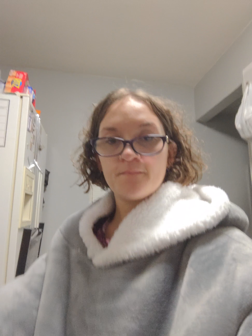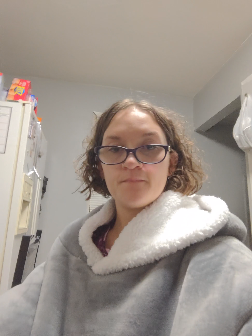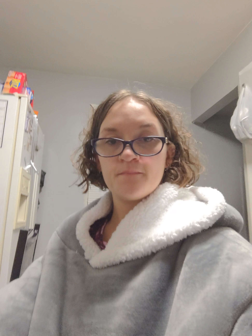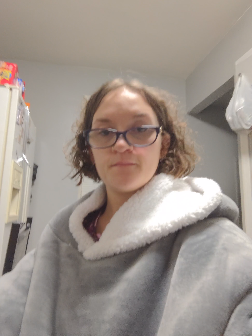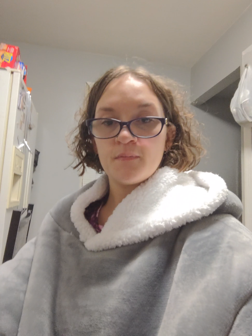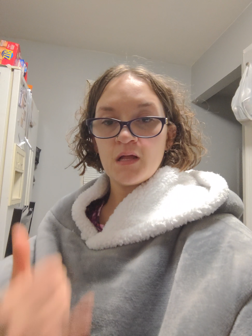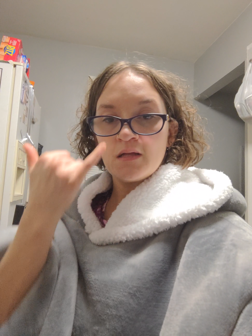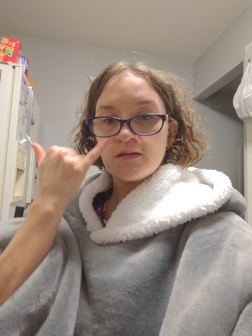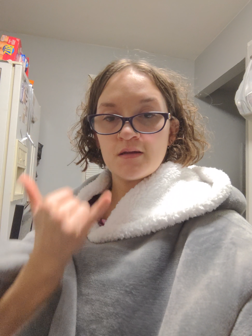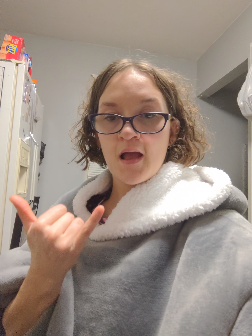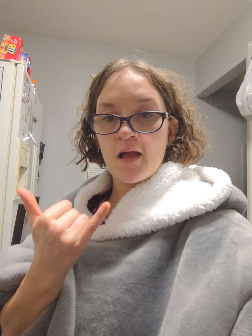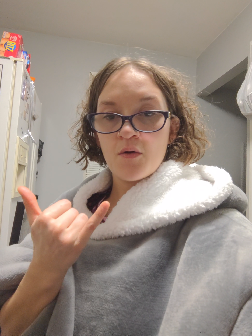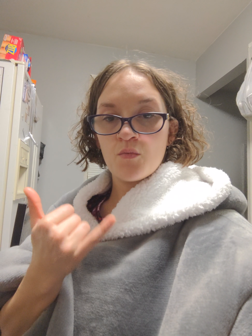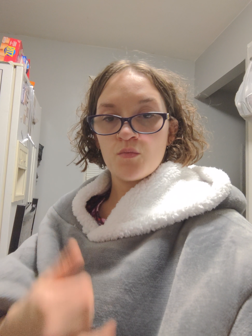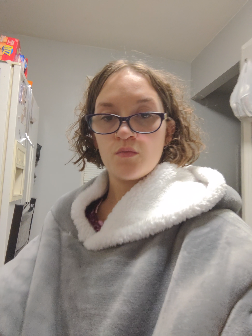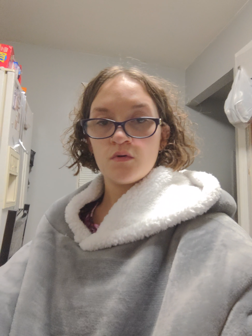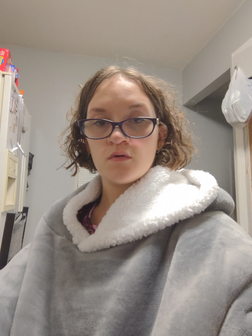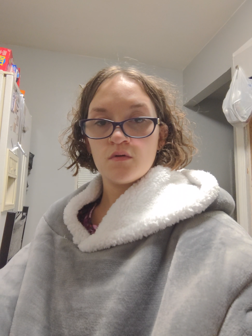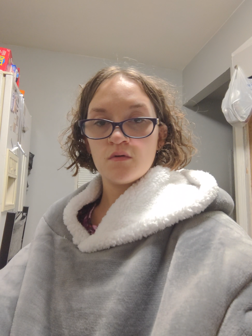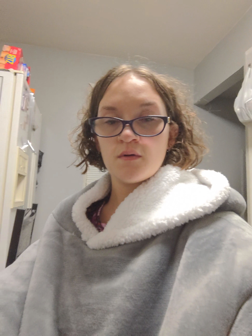now